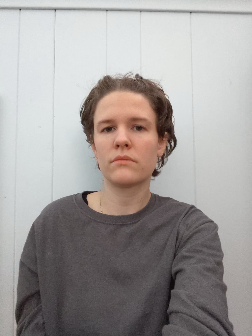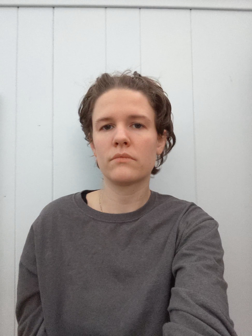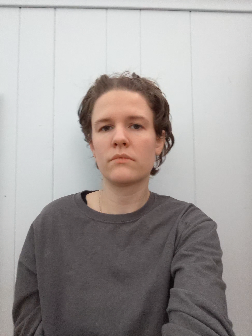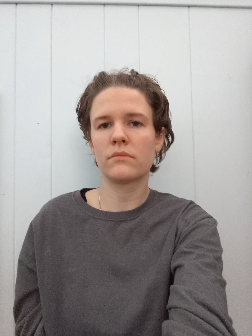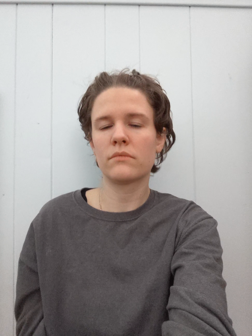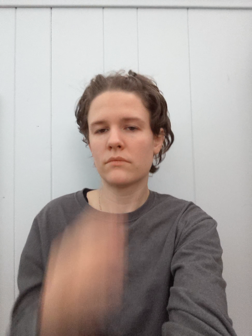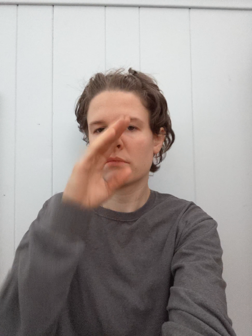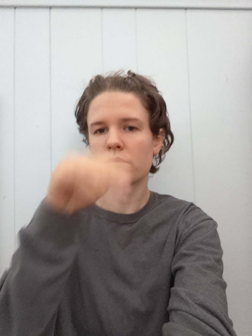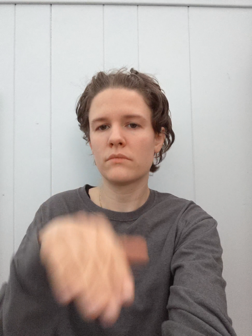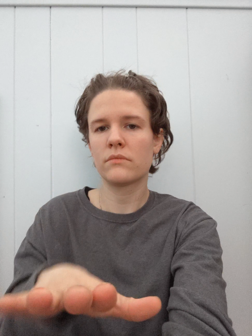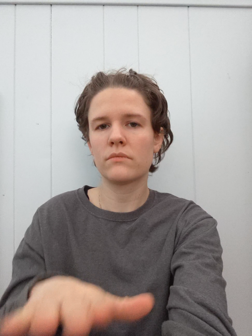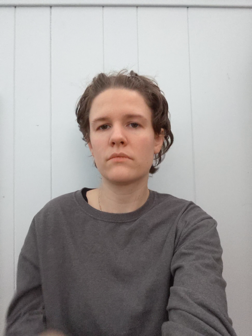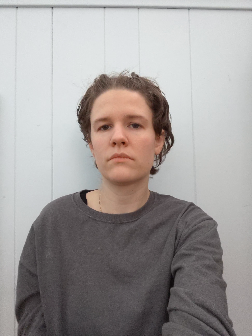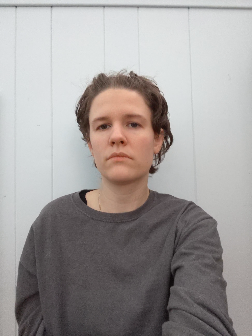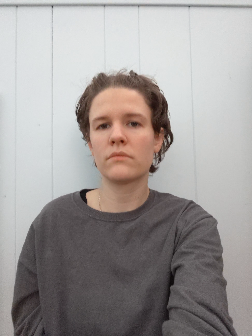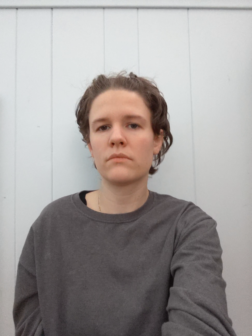elephant